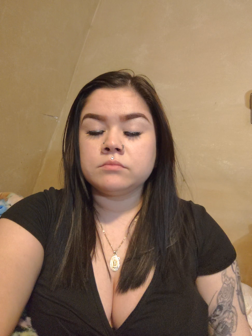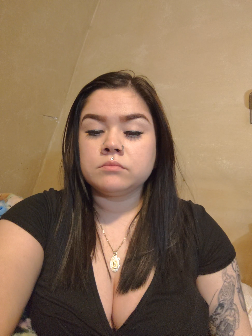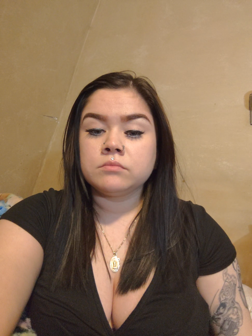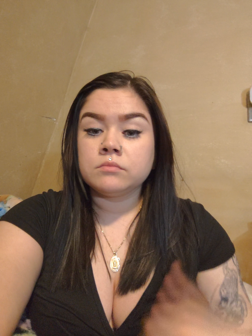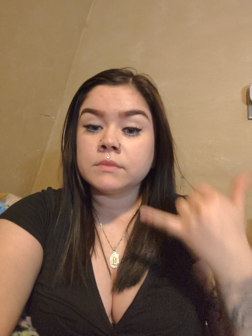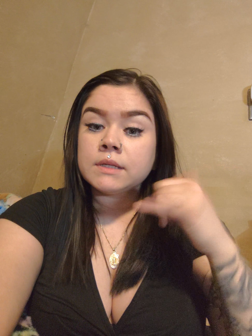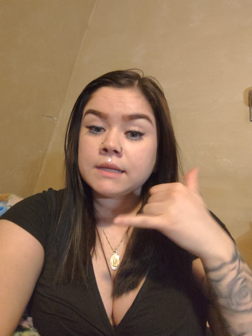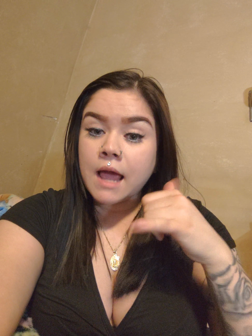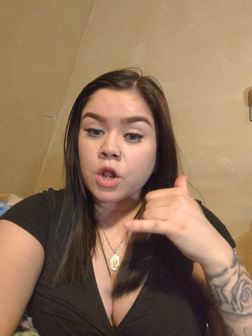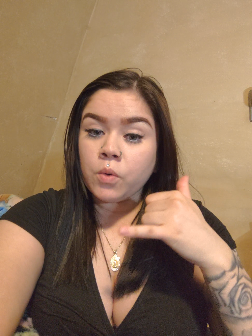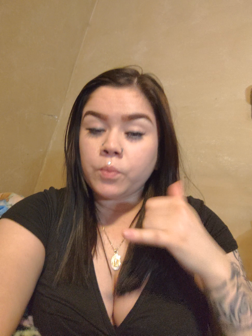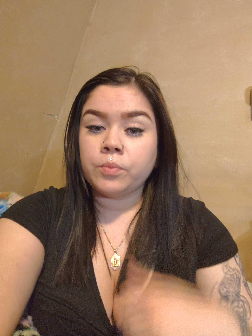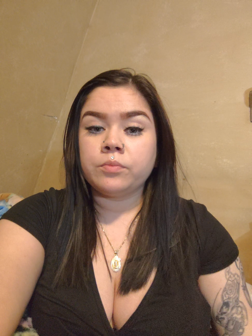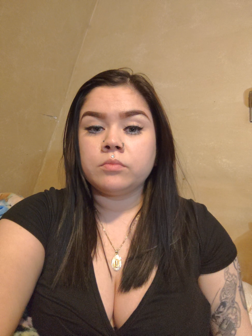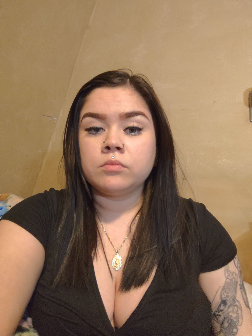yellow